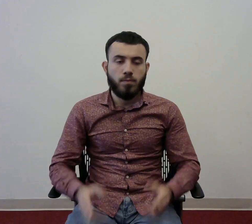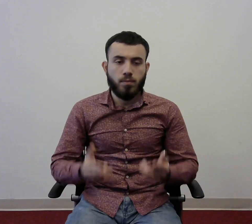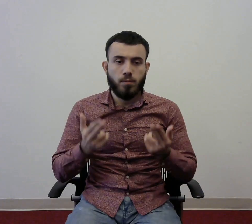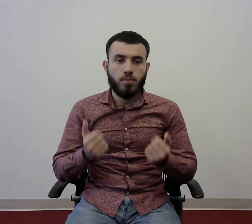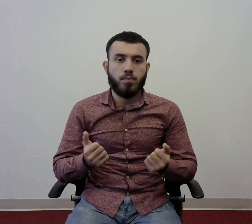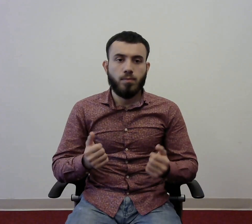bəli